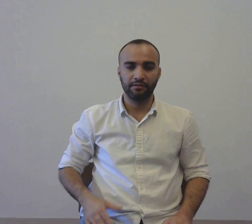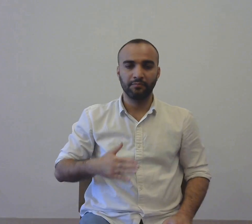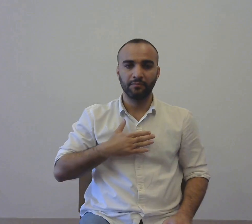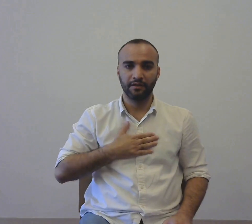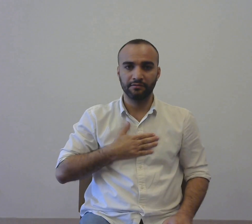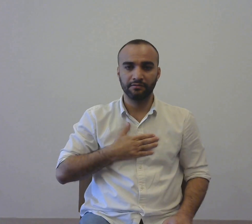mən